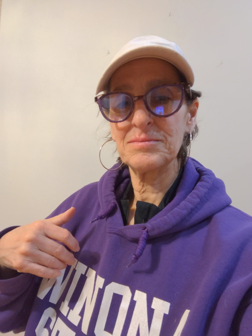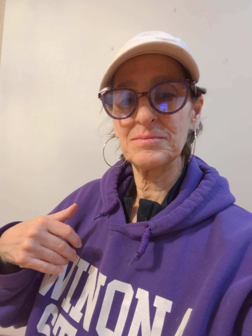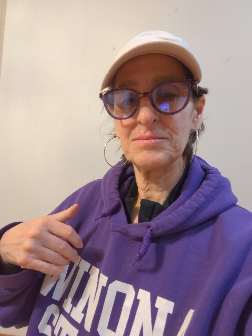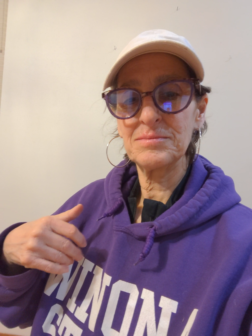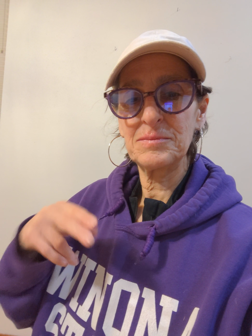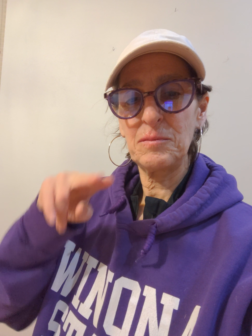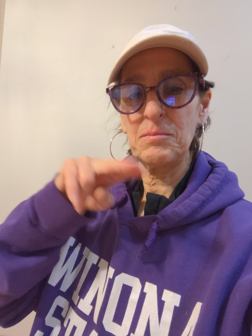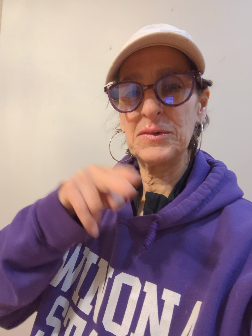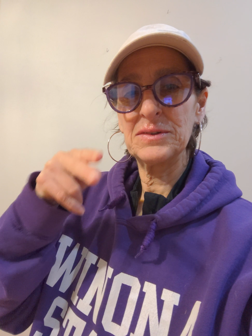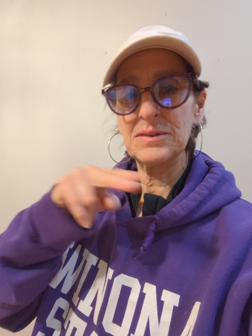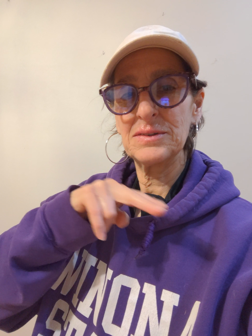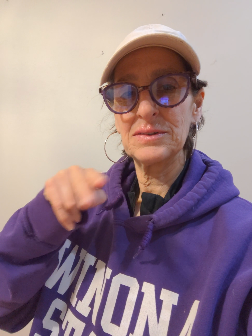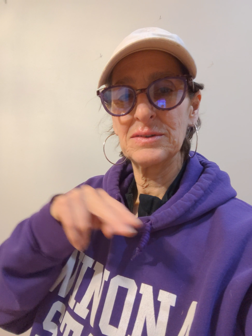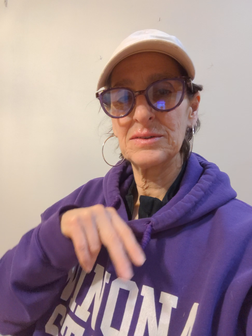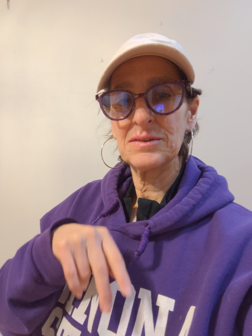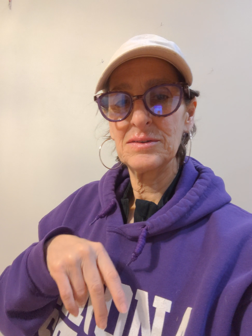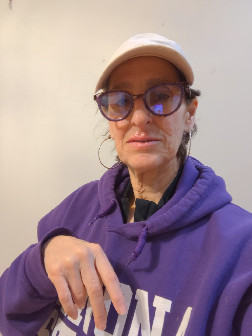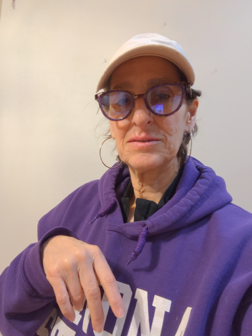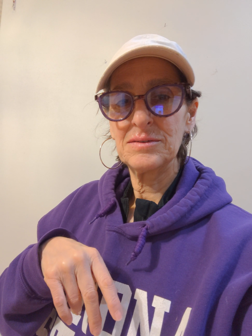puzzle